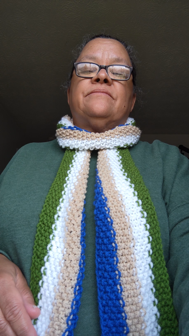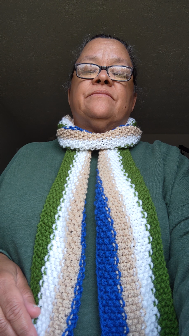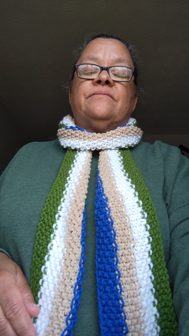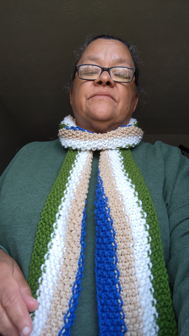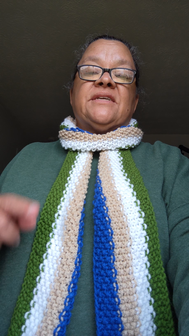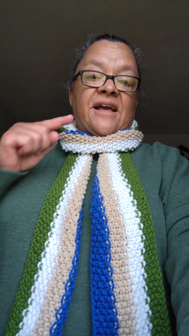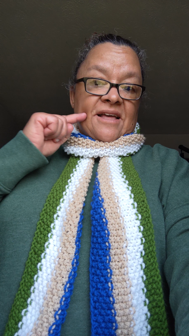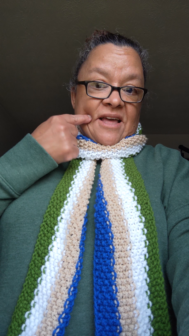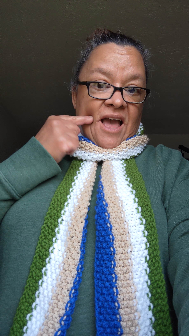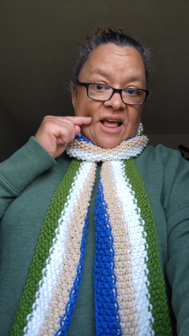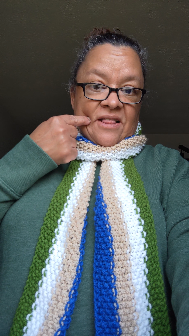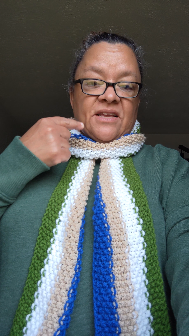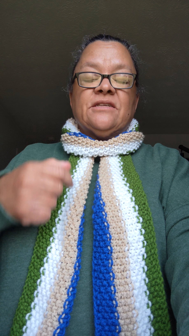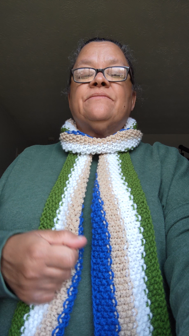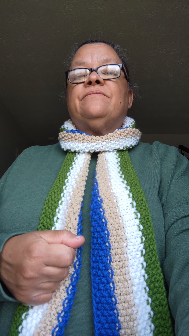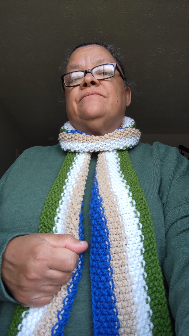candy